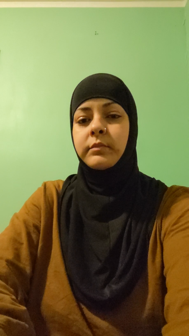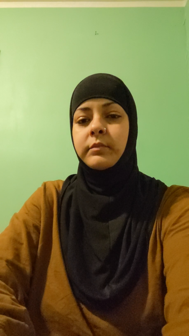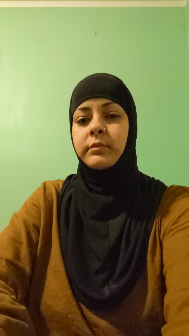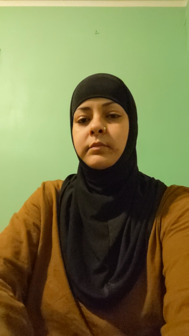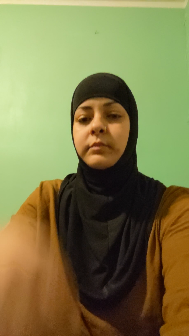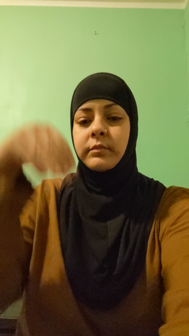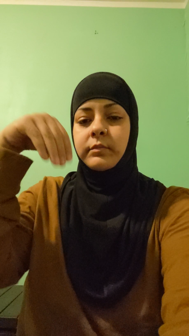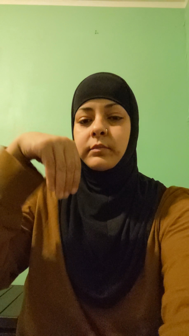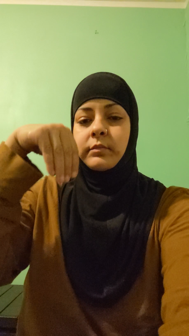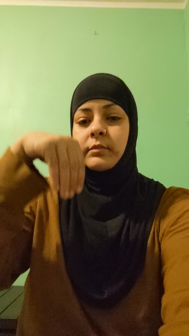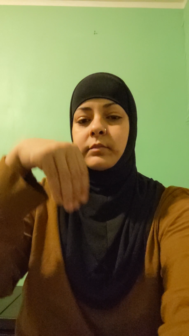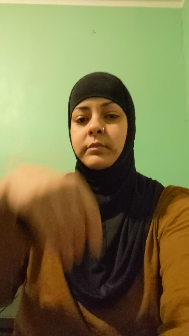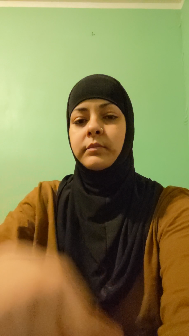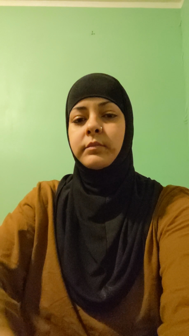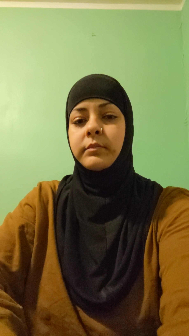inside